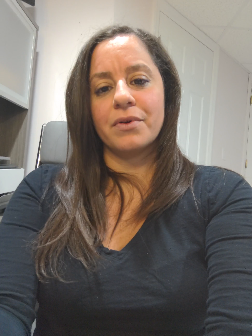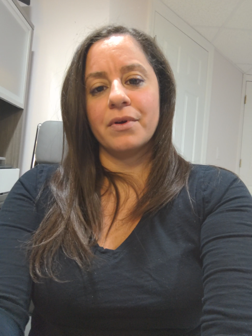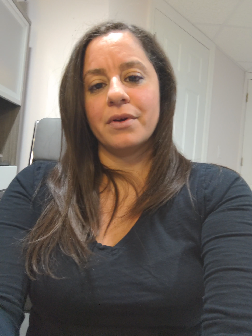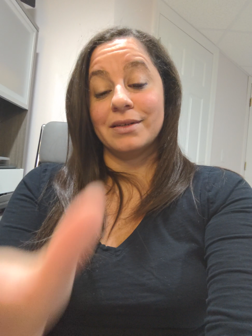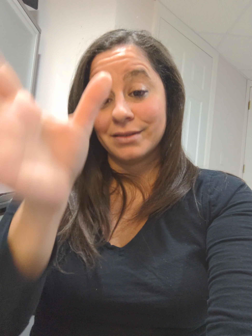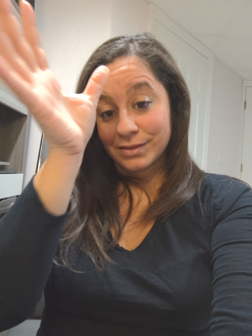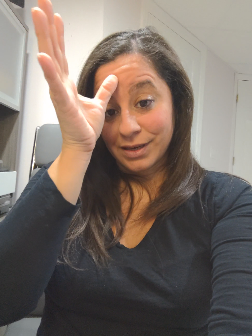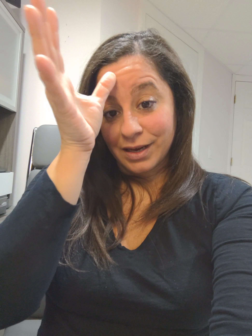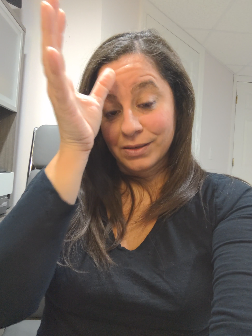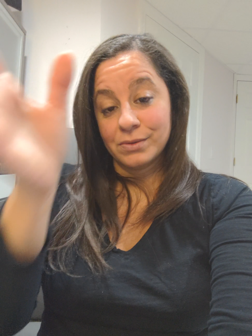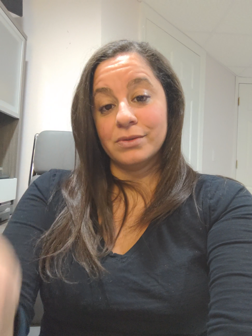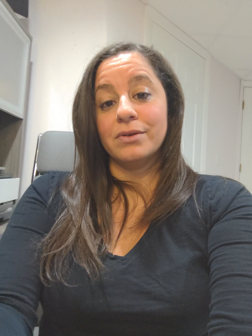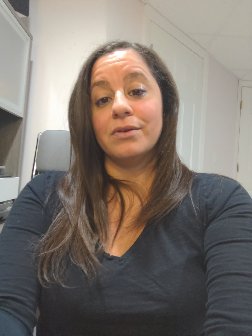dad